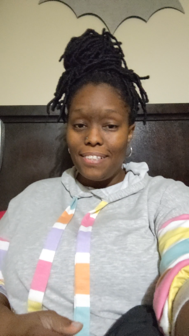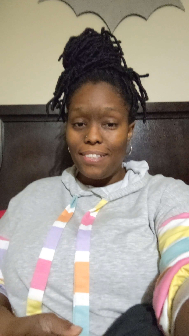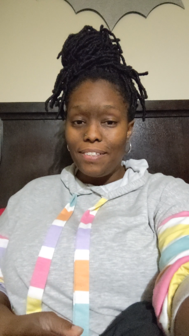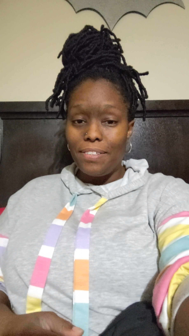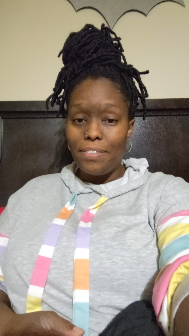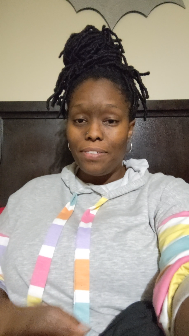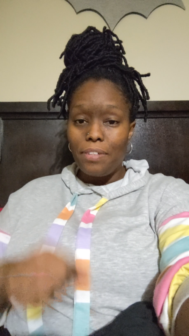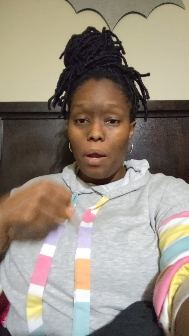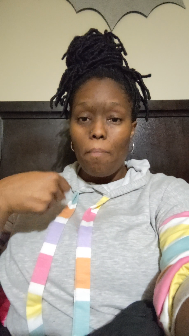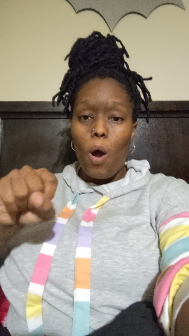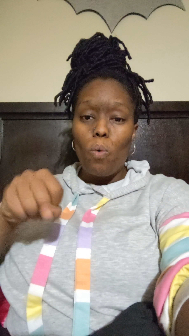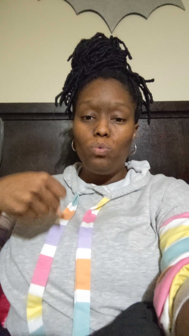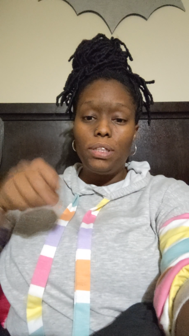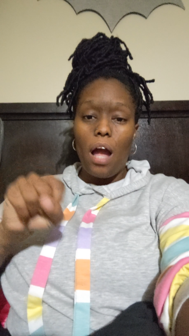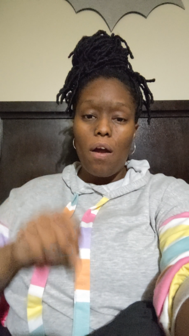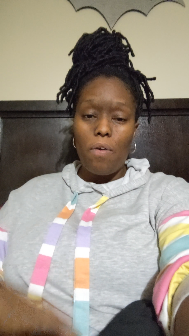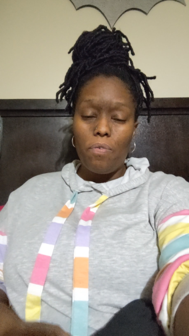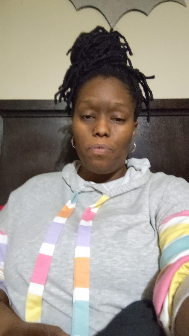motorcycle